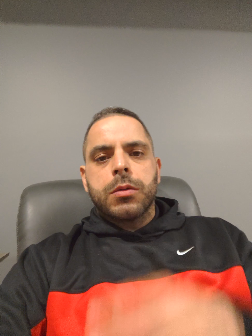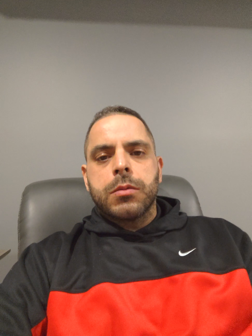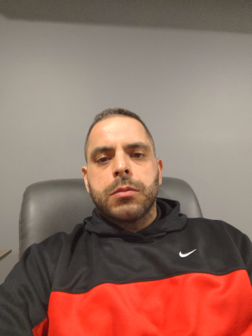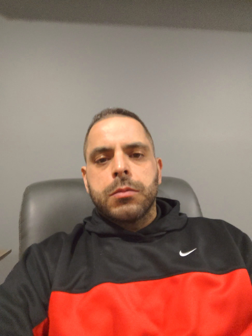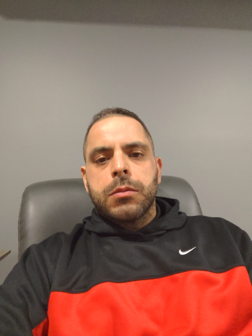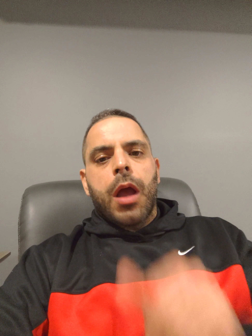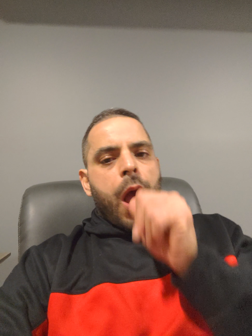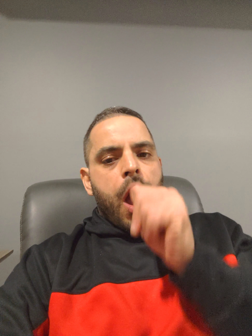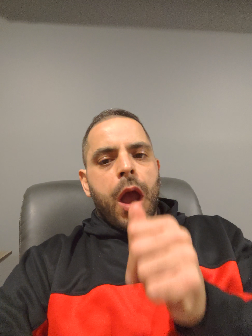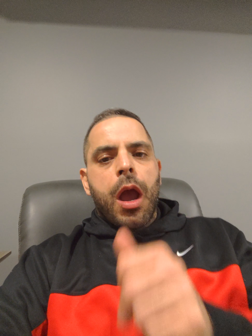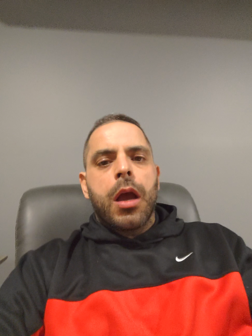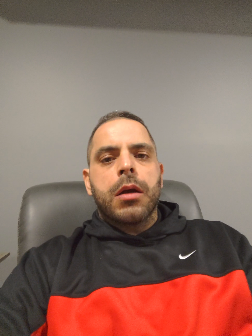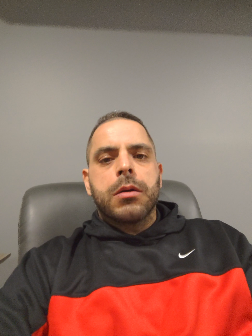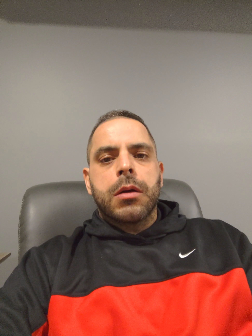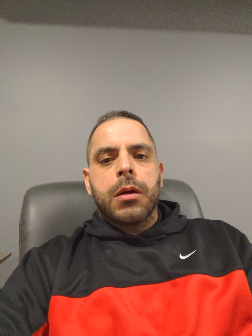nuts